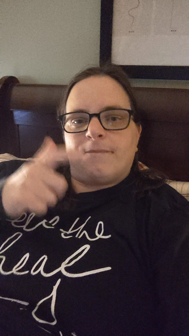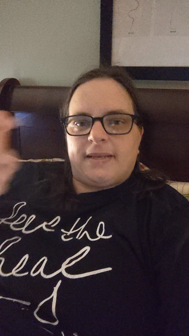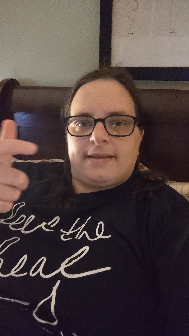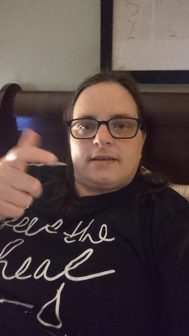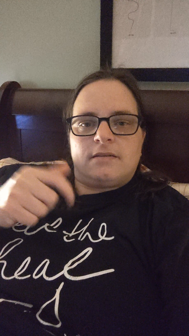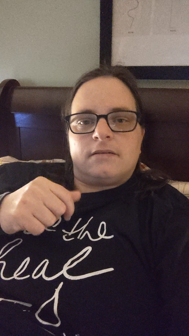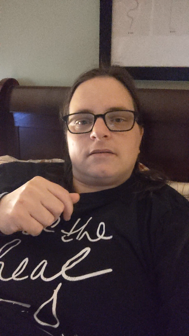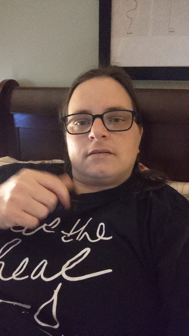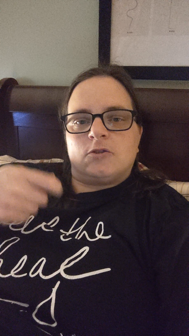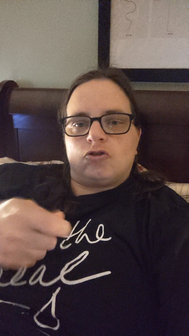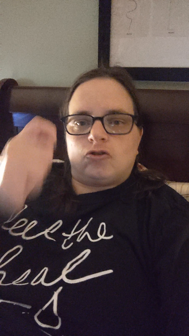shovel